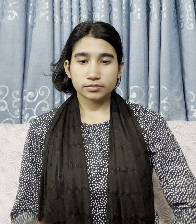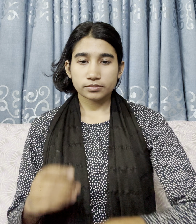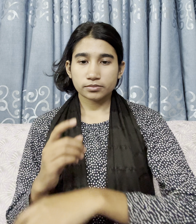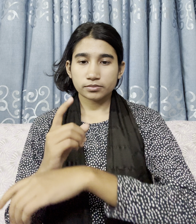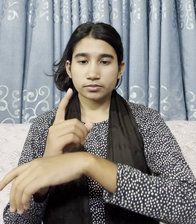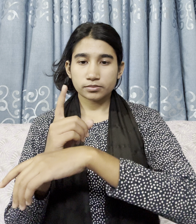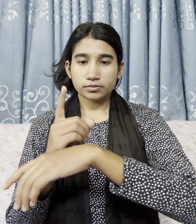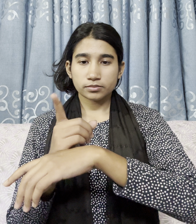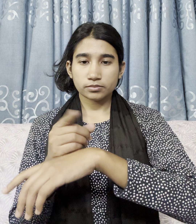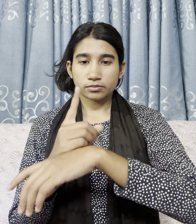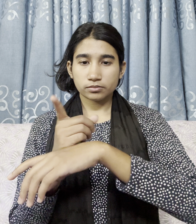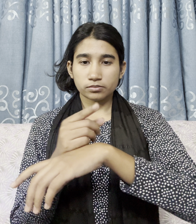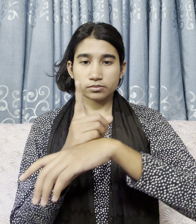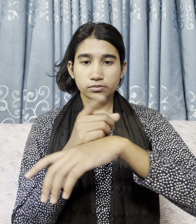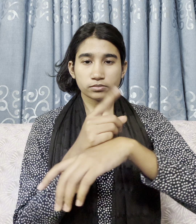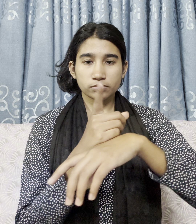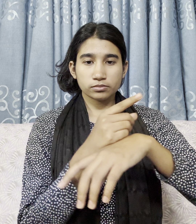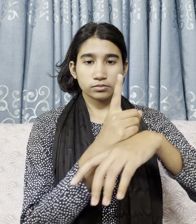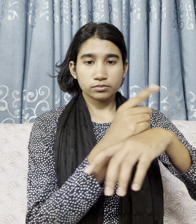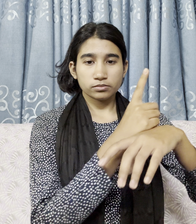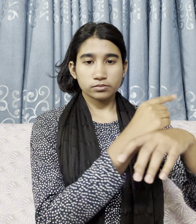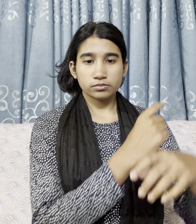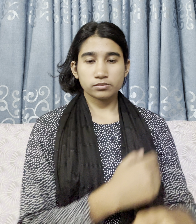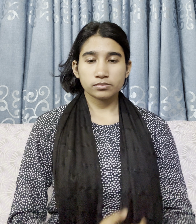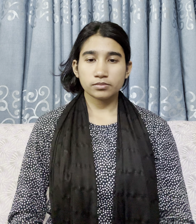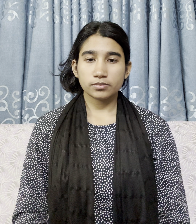হেলিকপ্টার